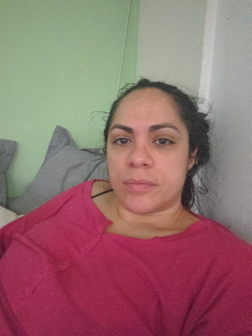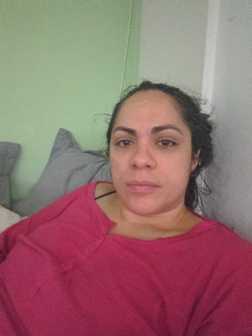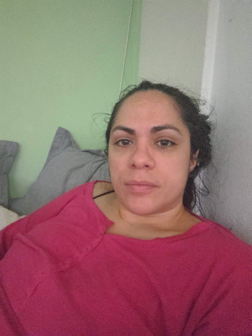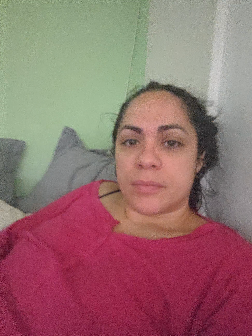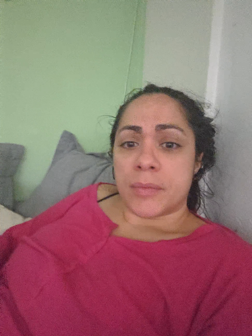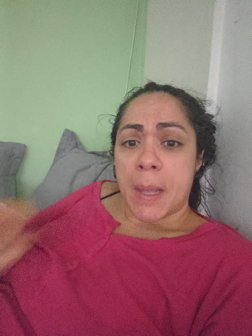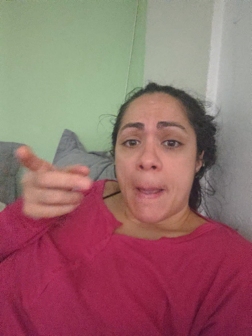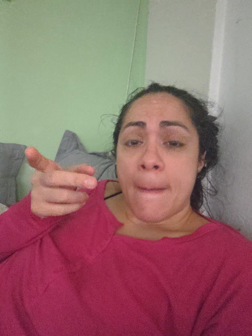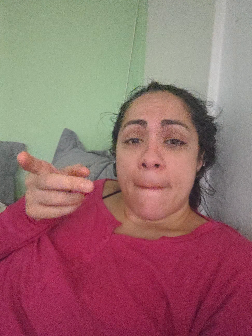puppy